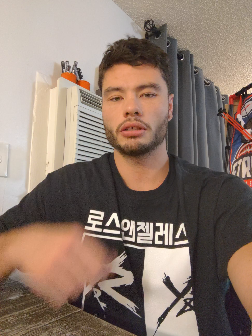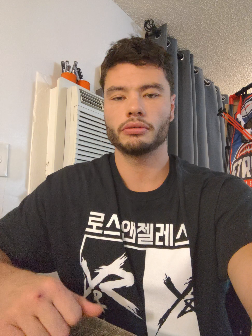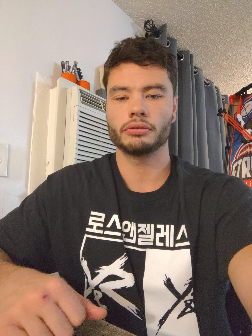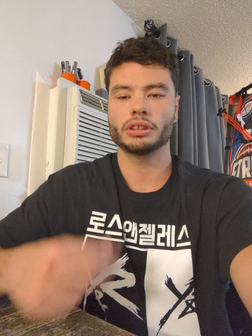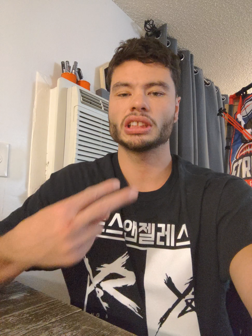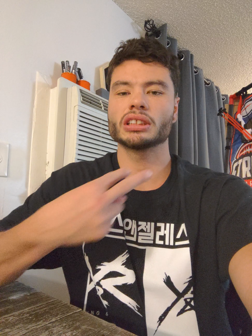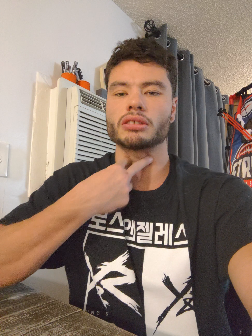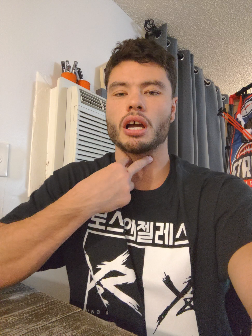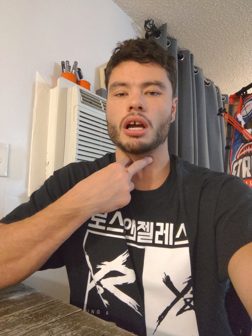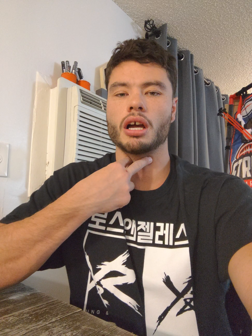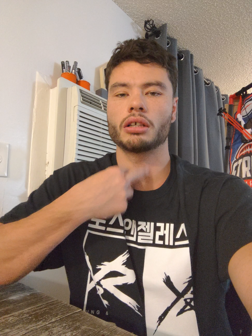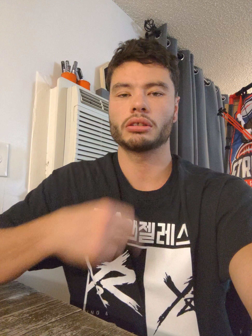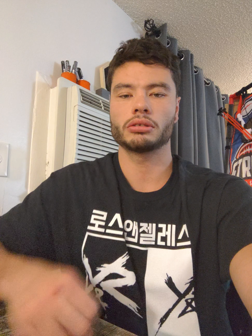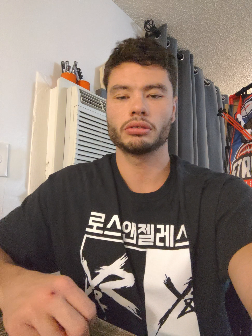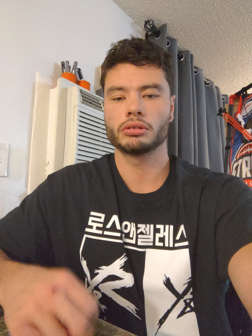stuck